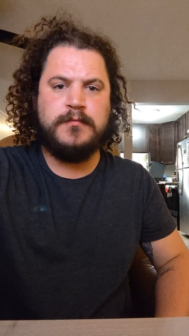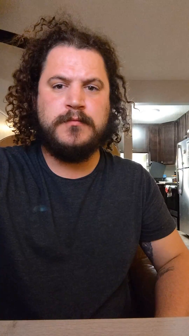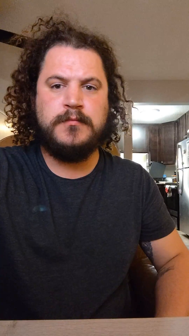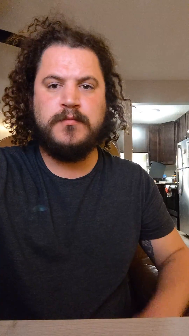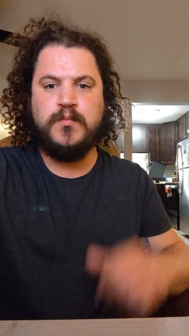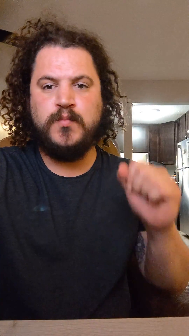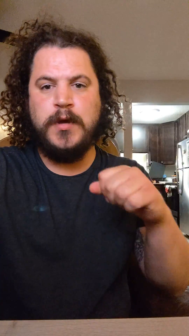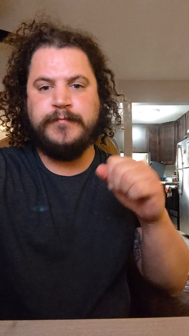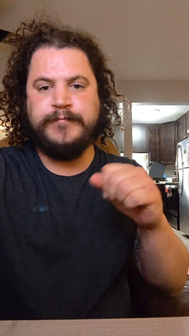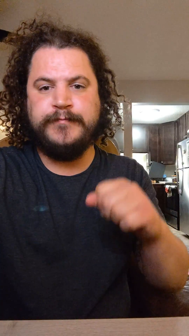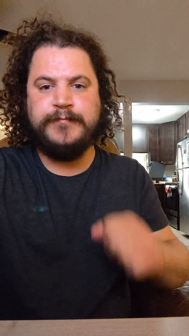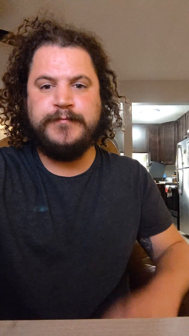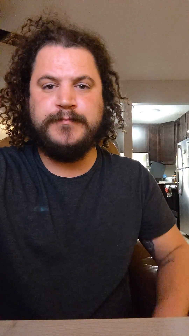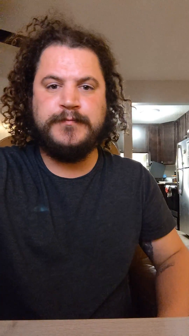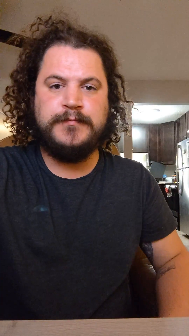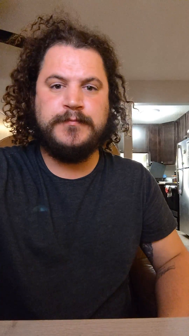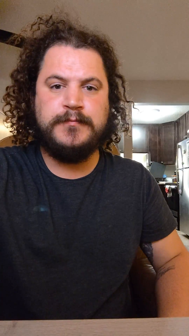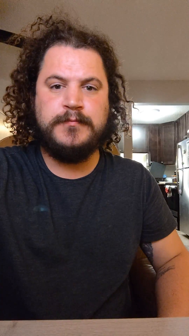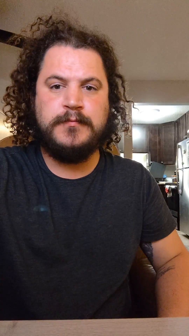rock